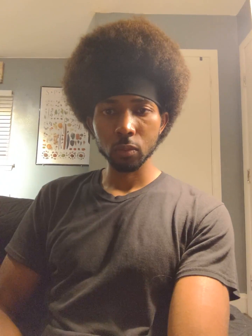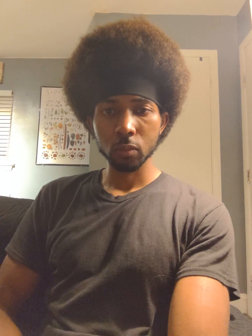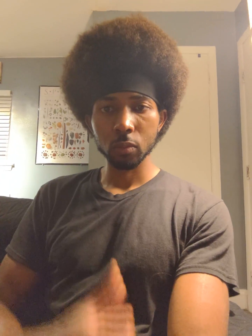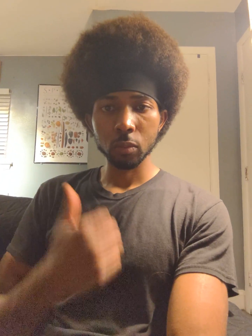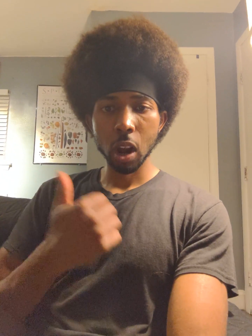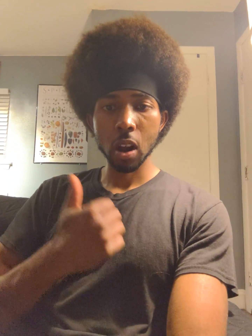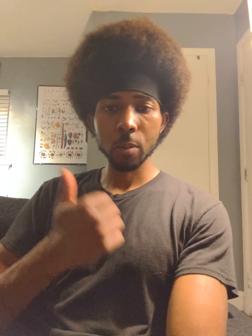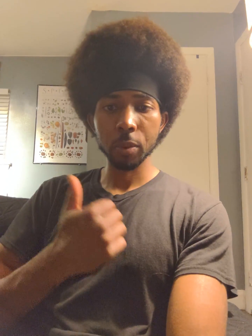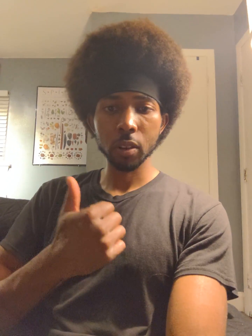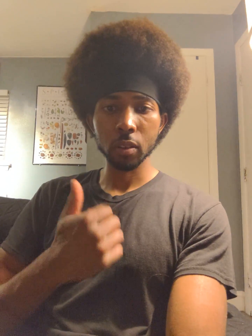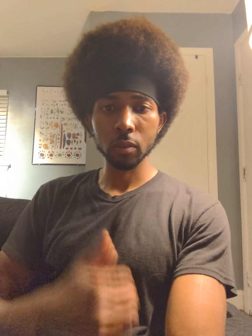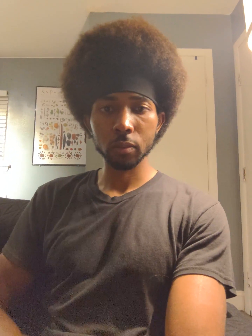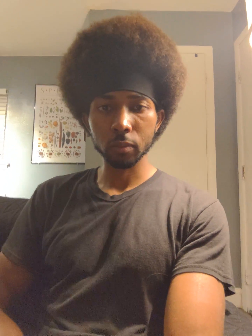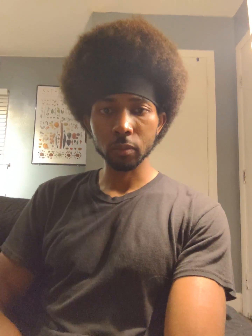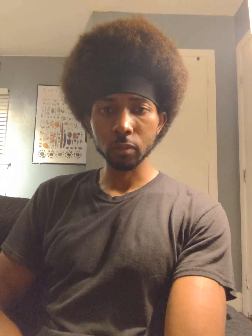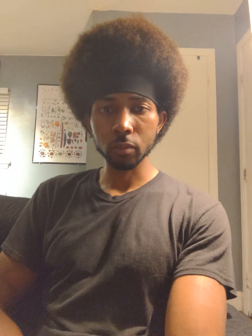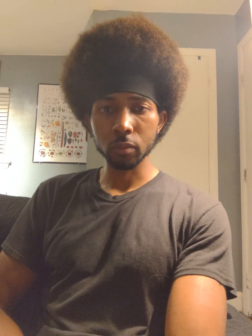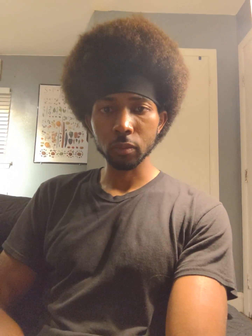help